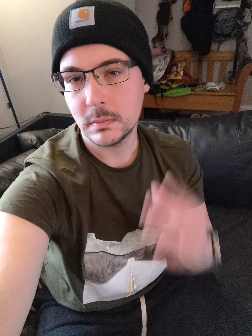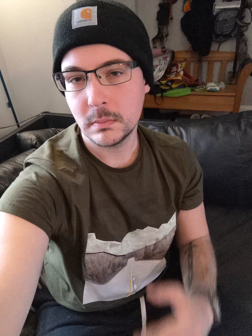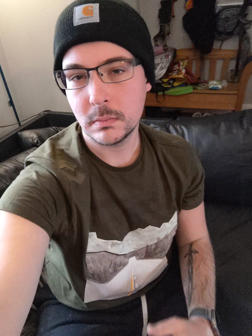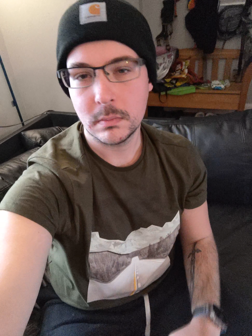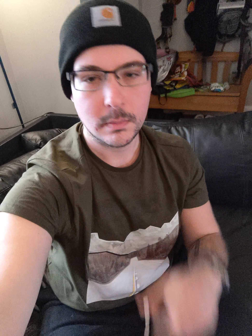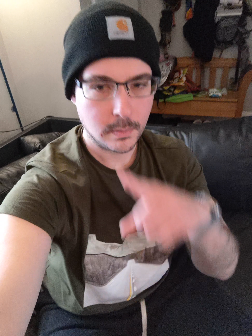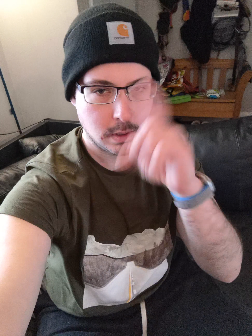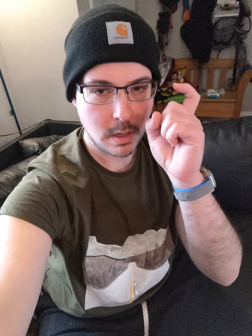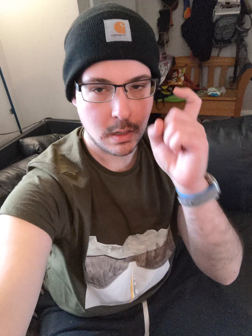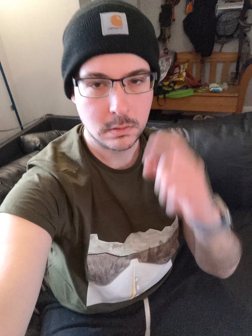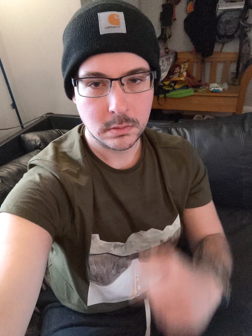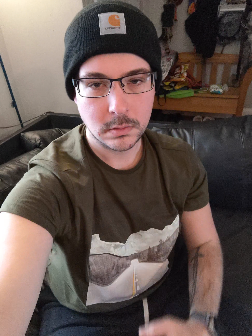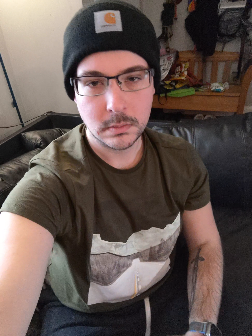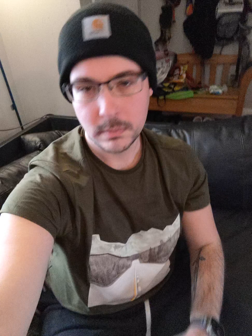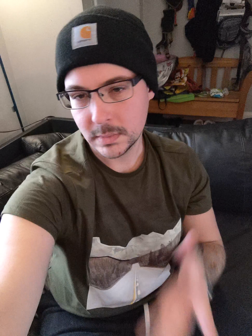because